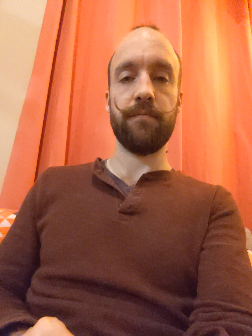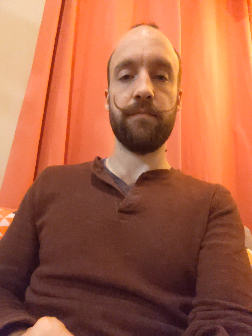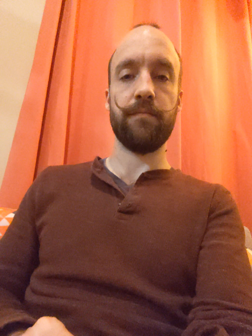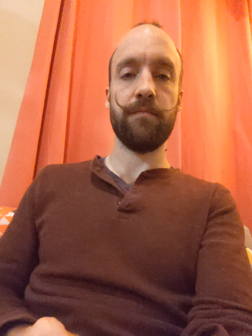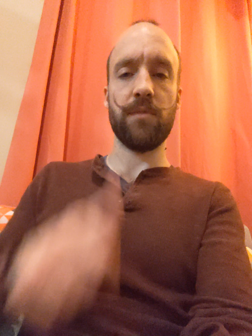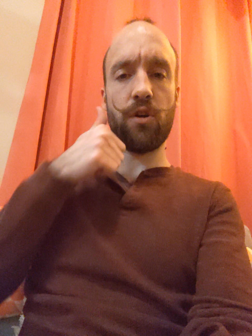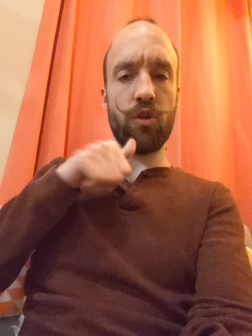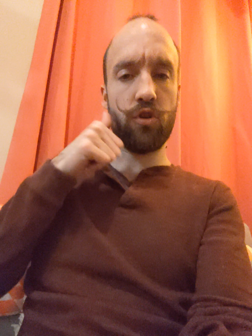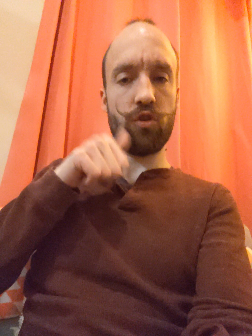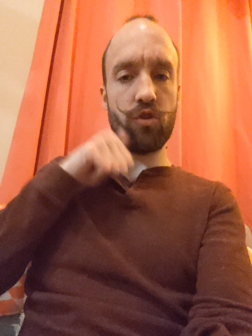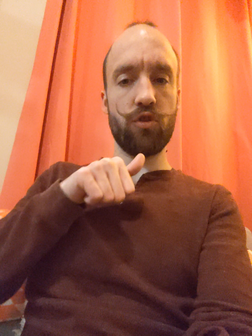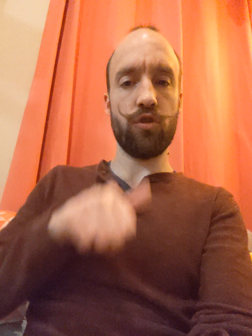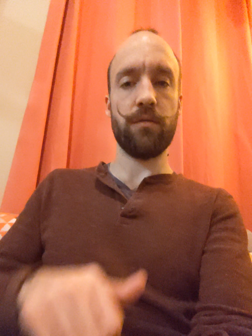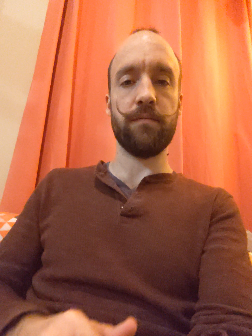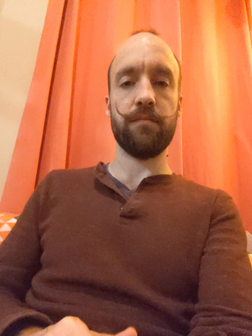girl